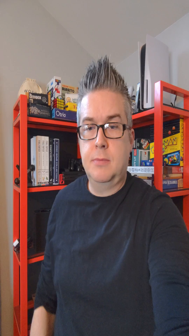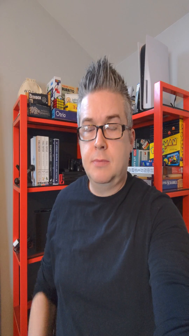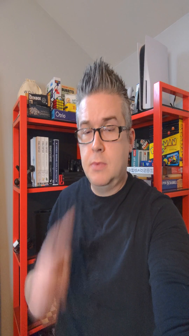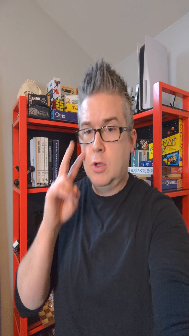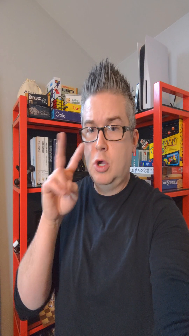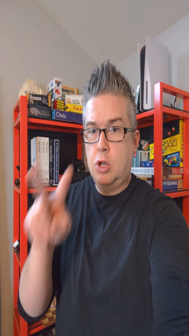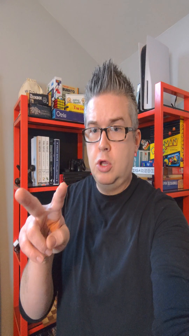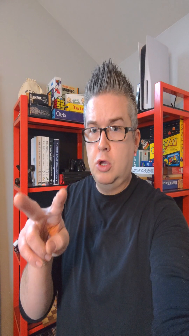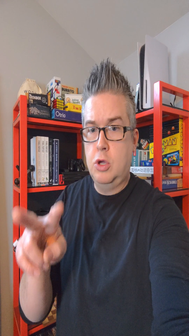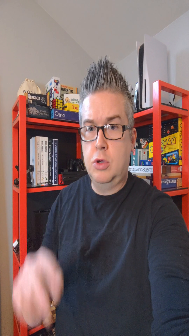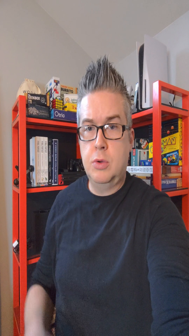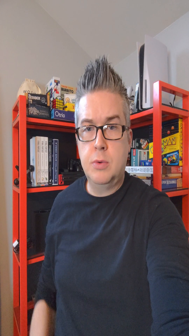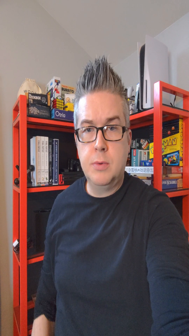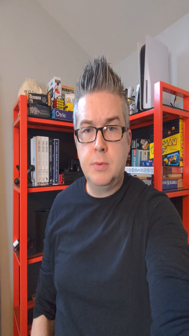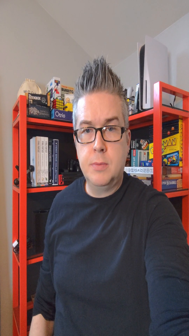look